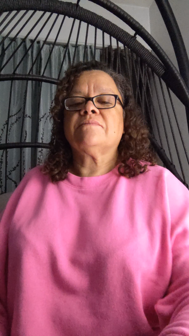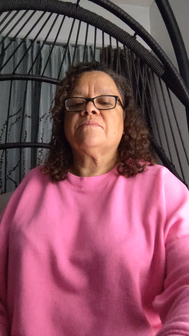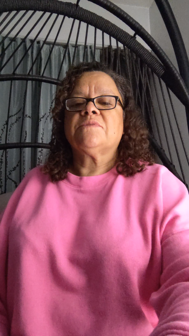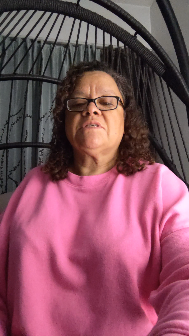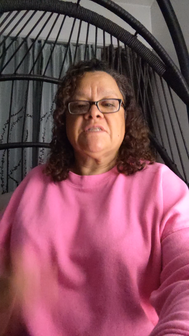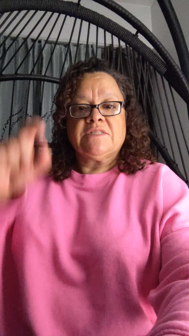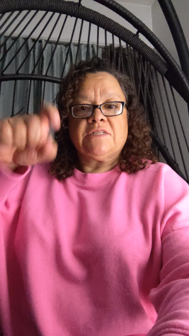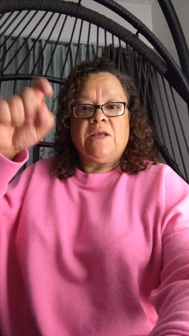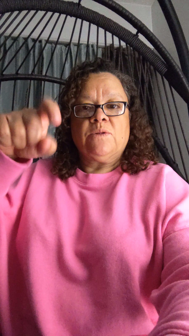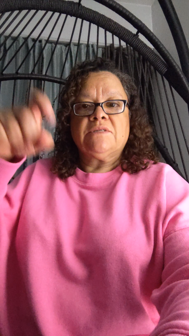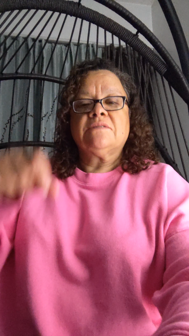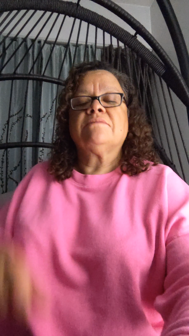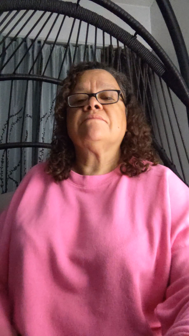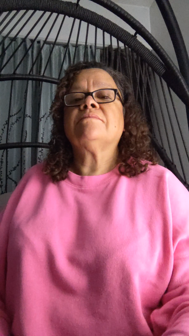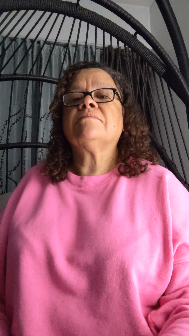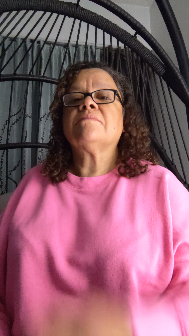should